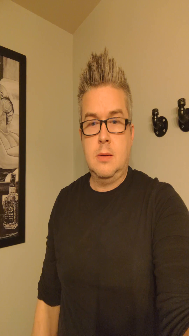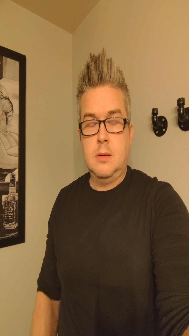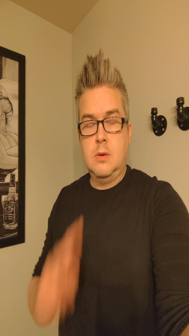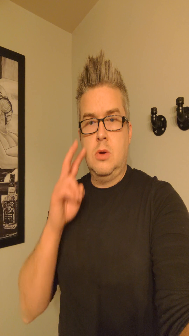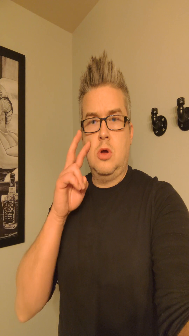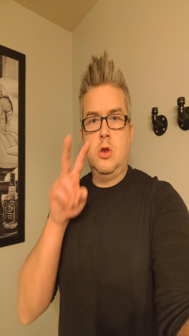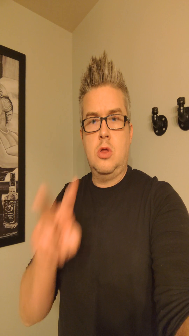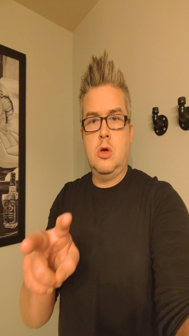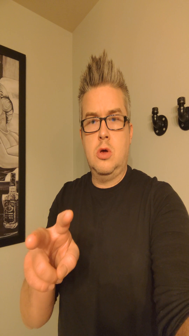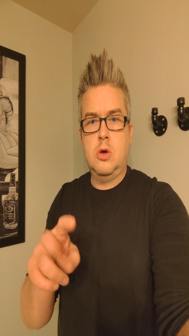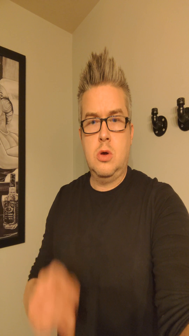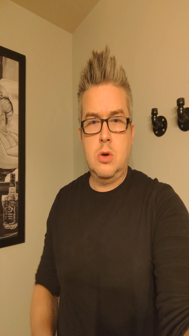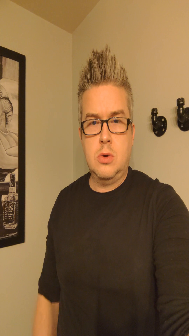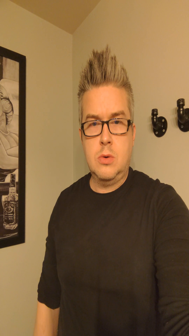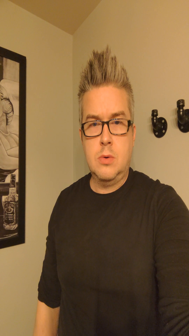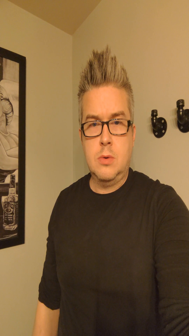look